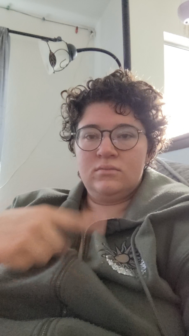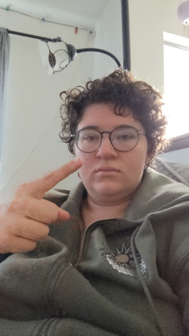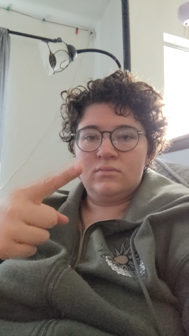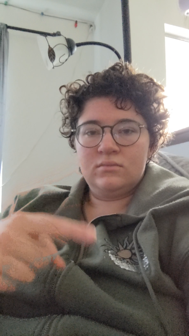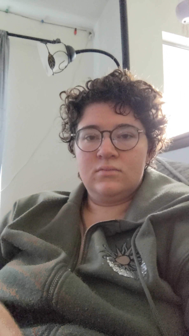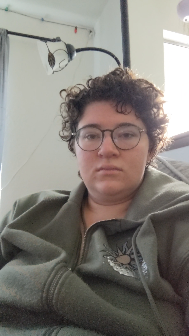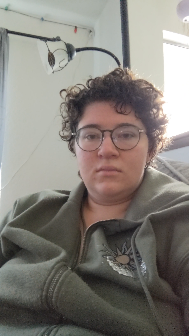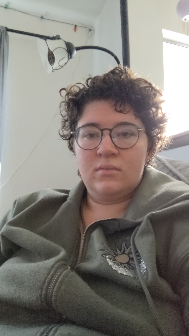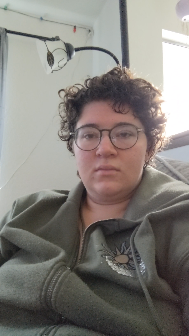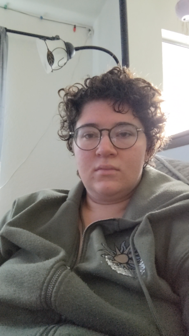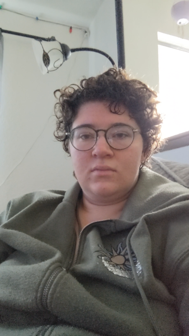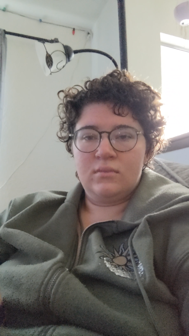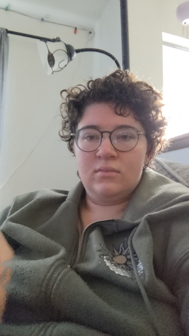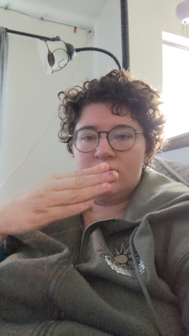kick